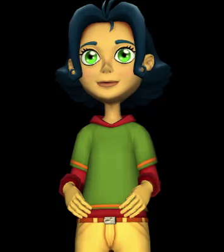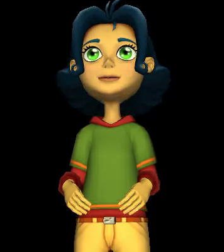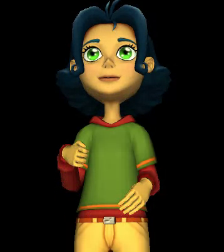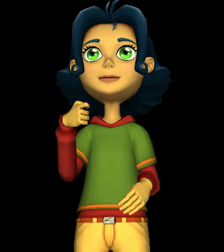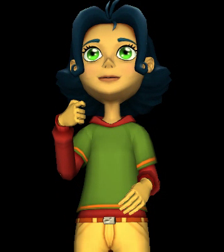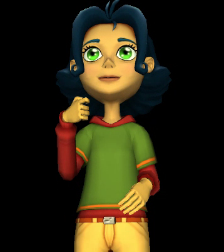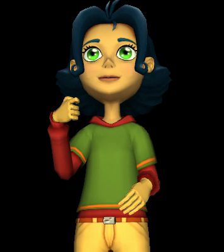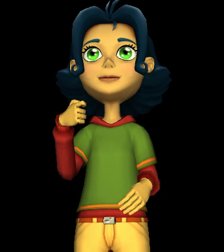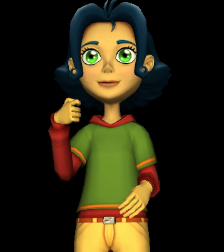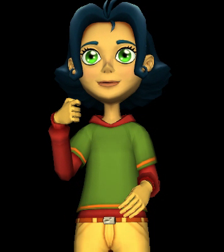مقلاة